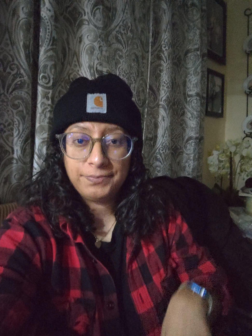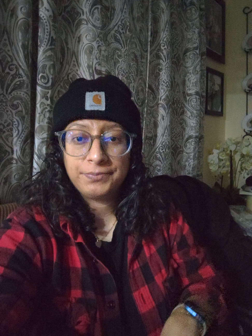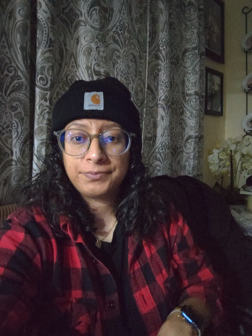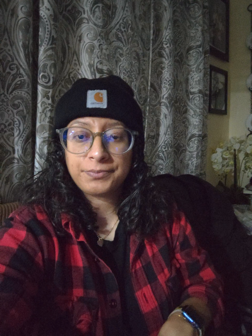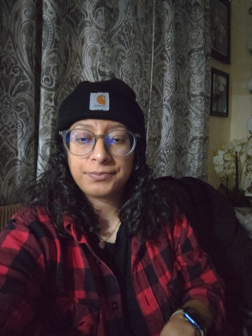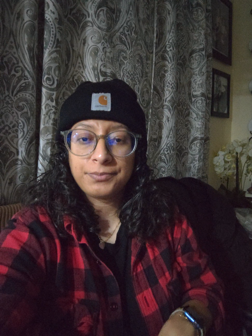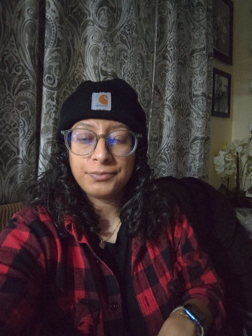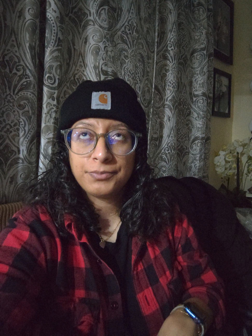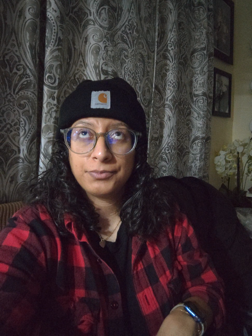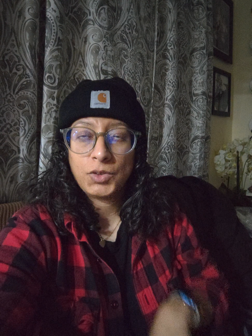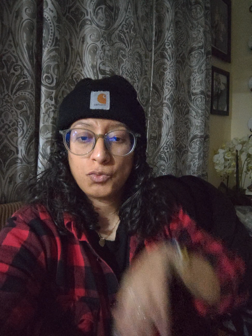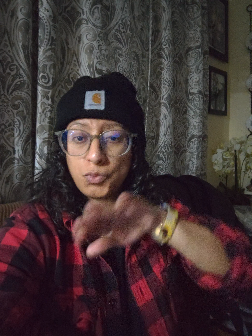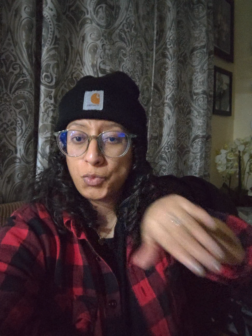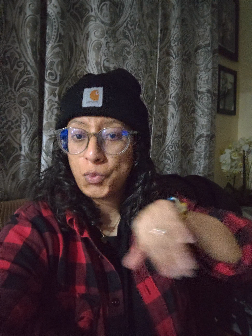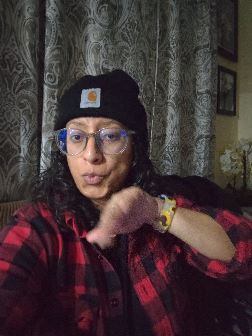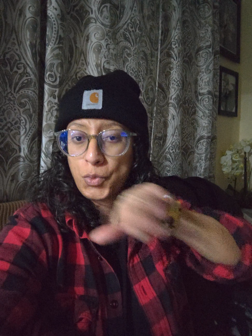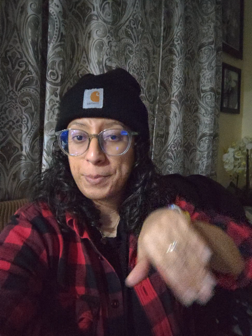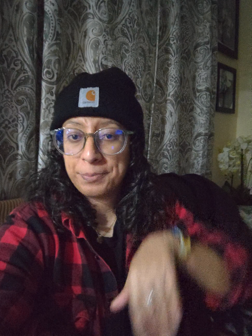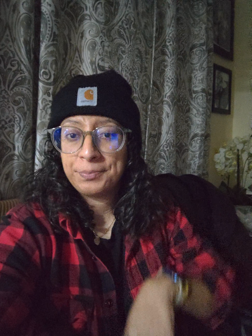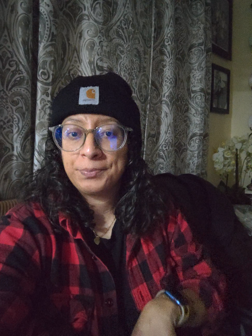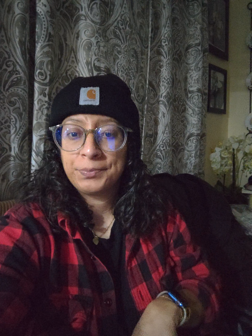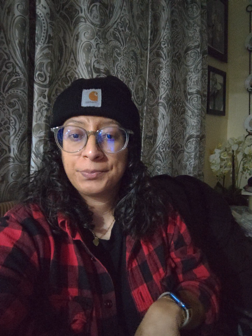pool